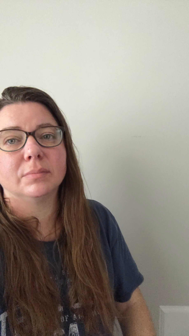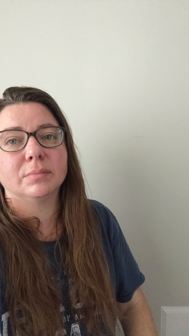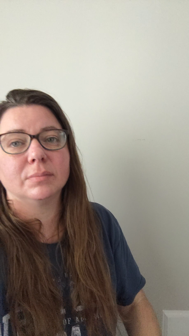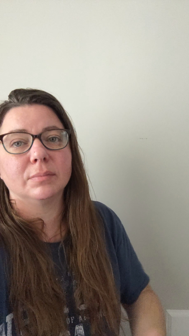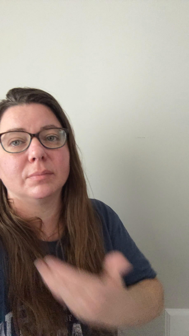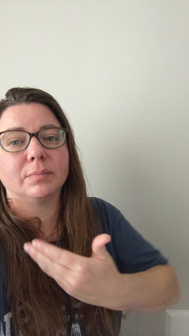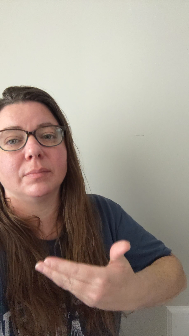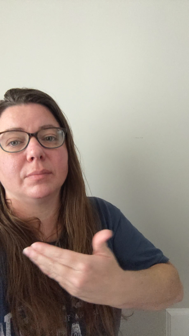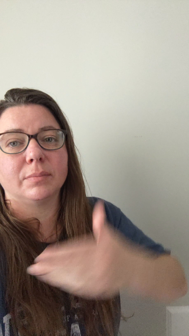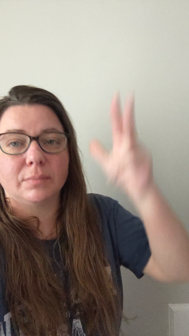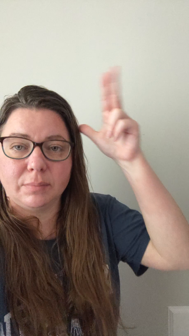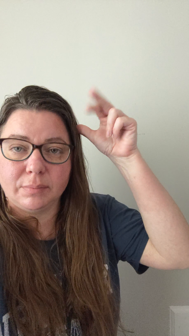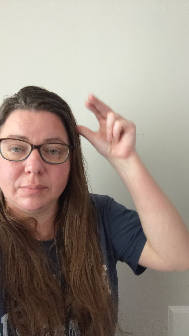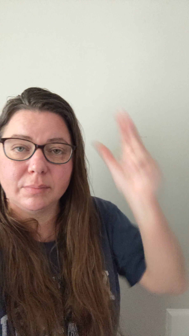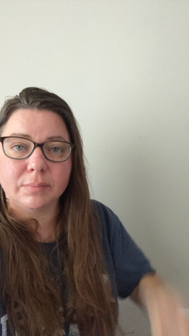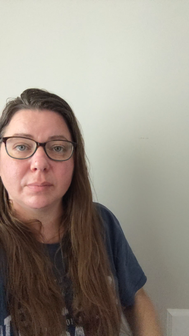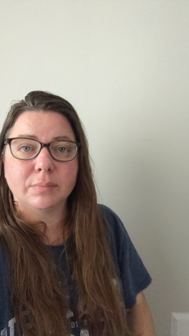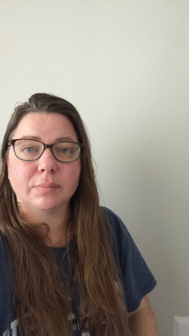pony